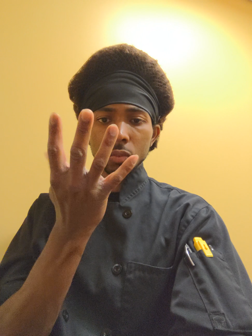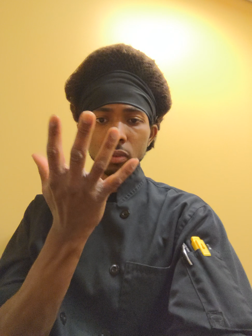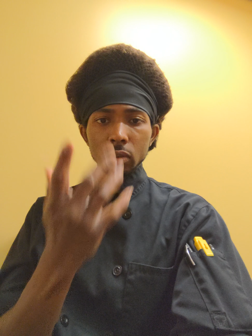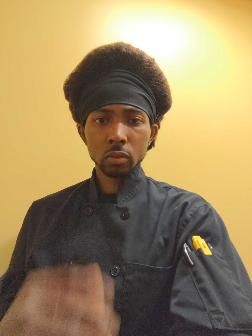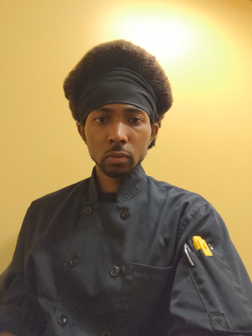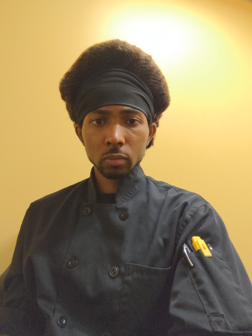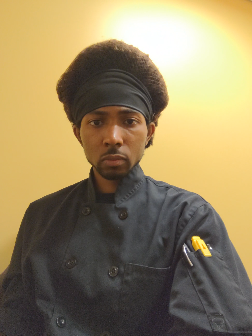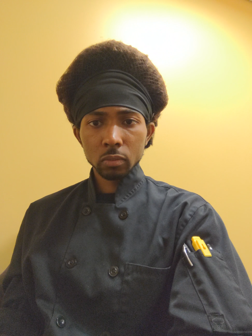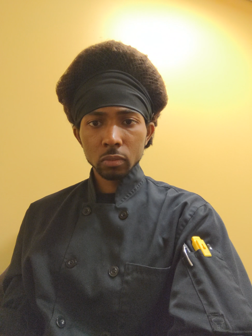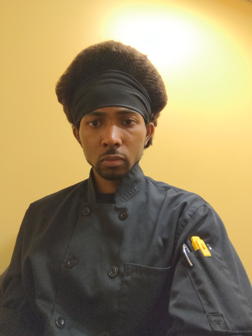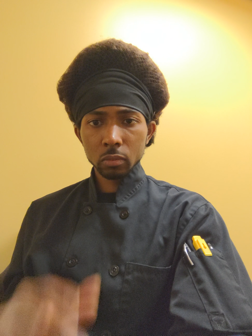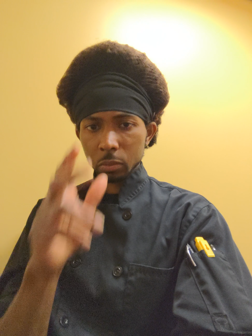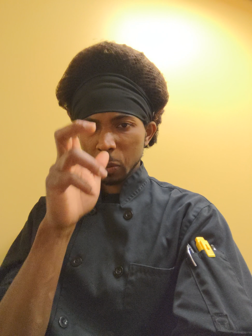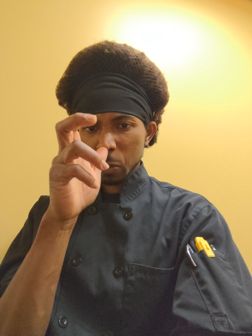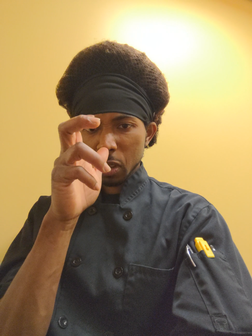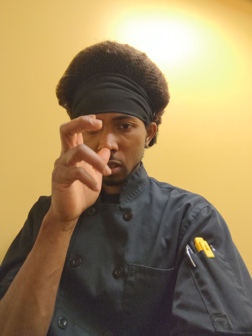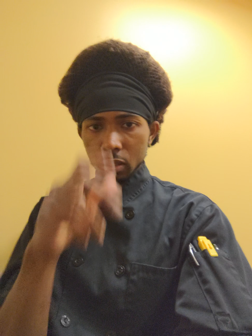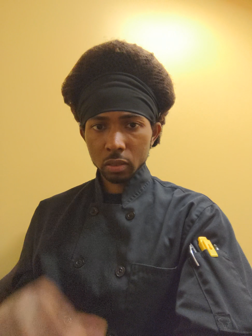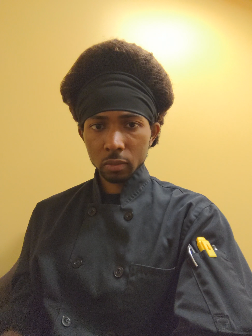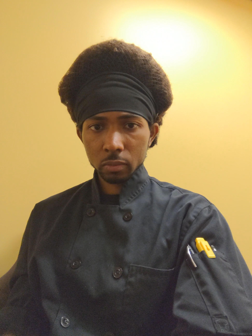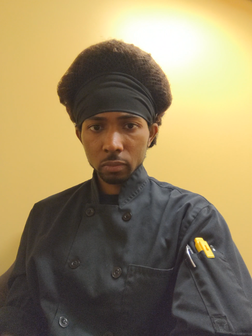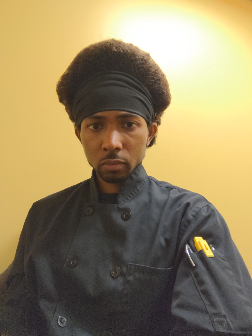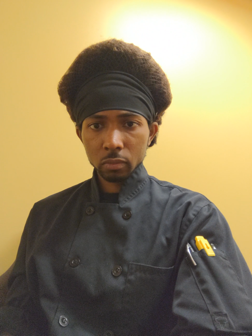ant